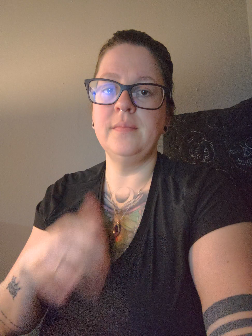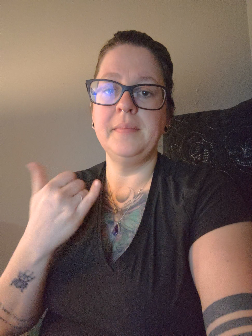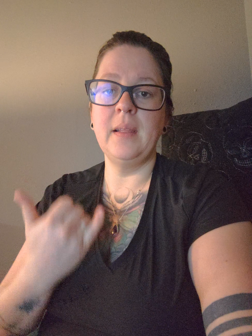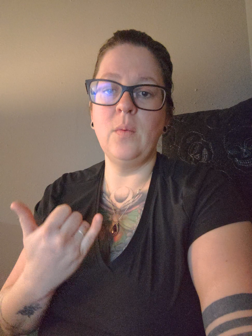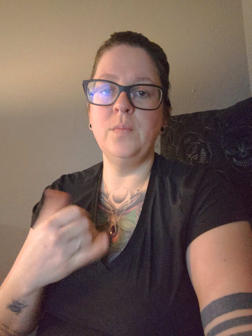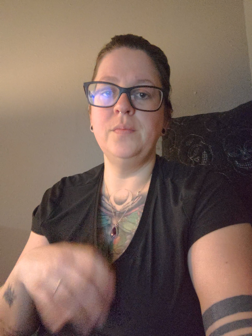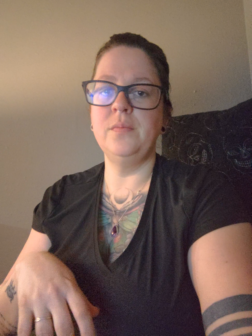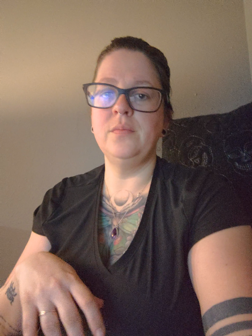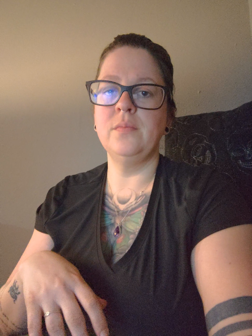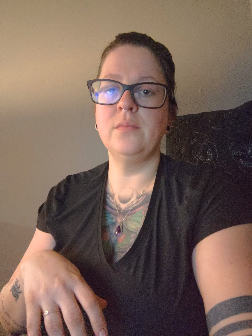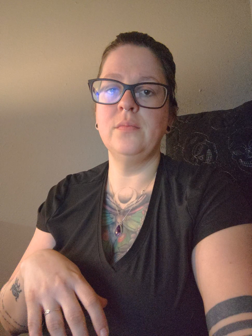now